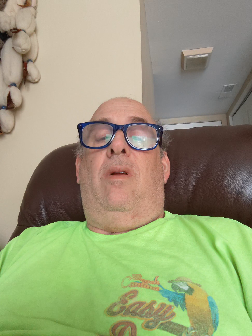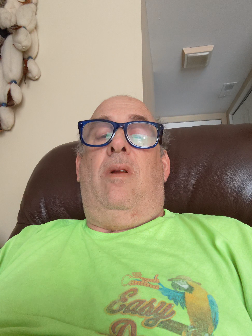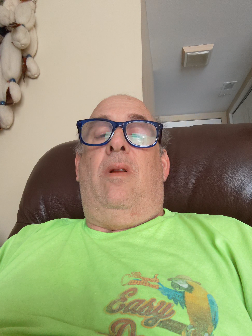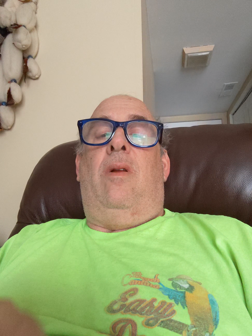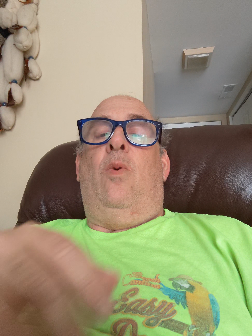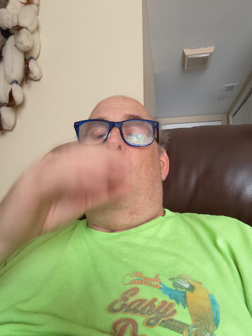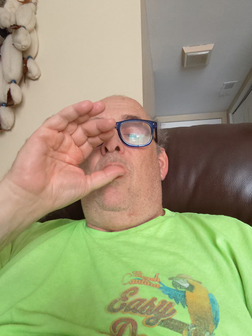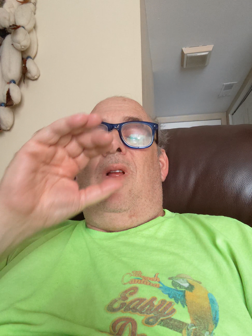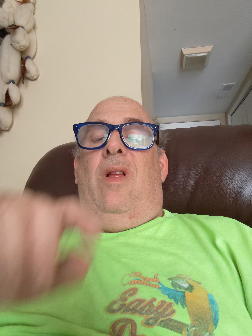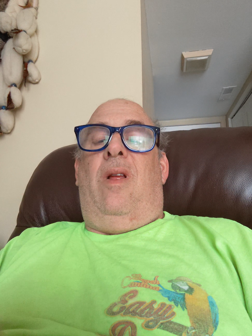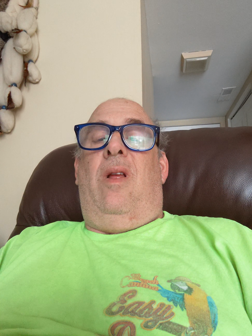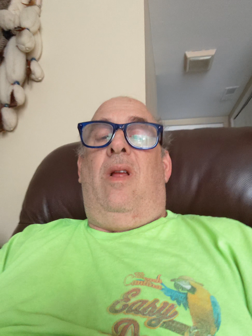drink